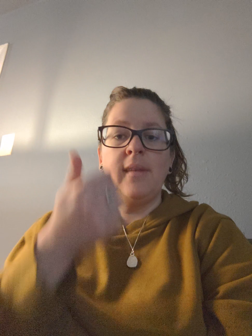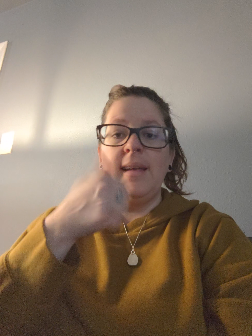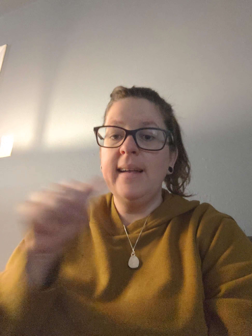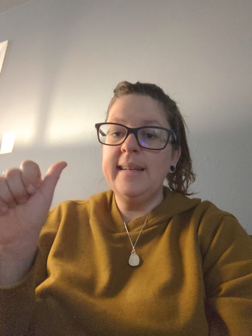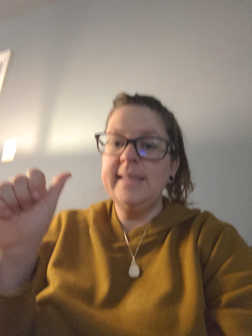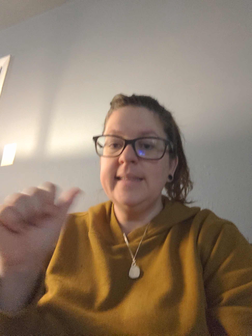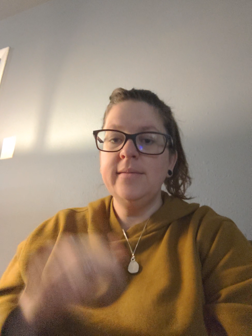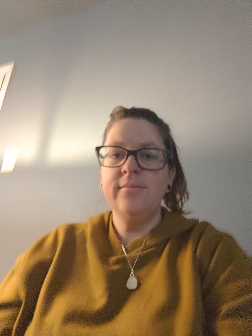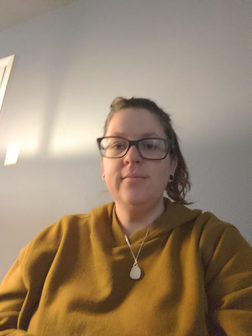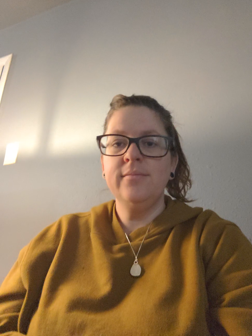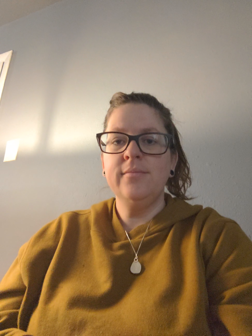any